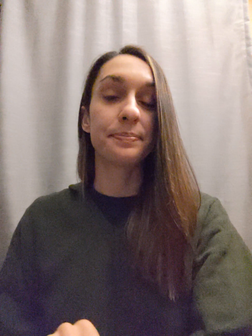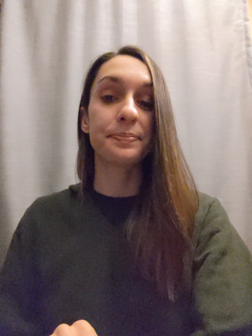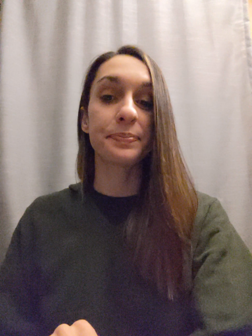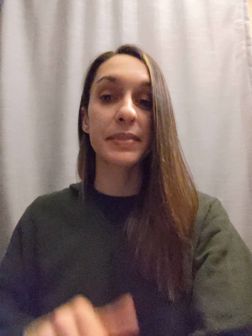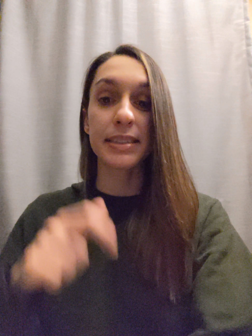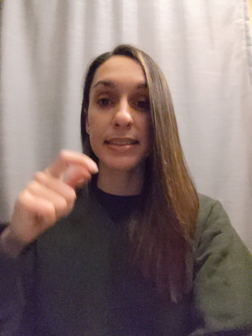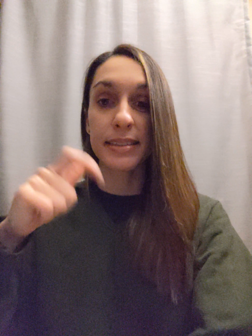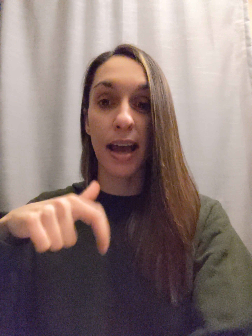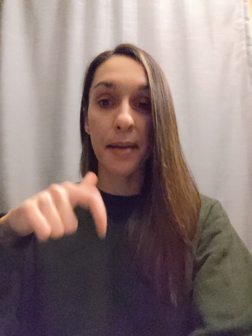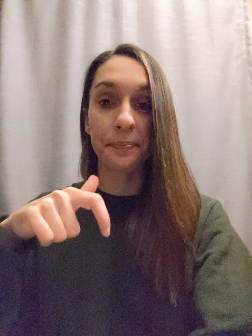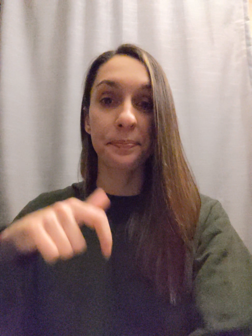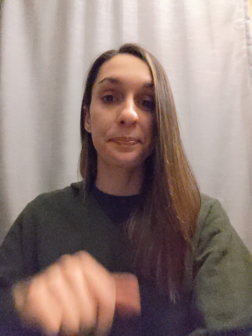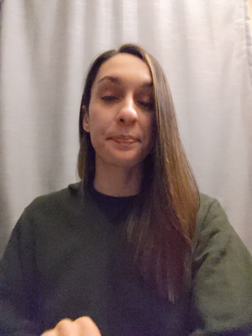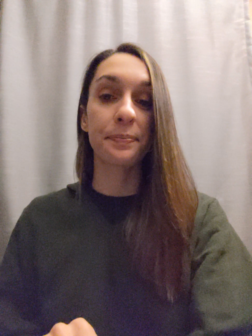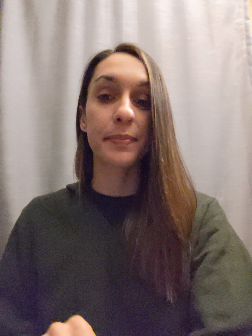time